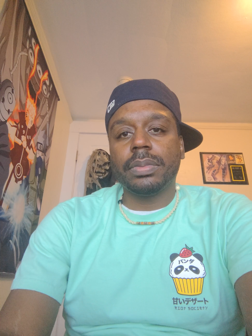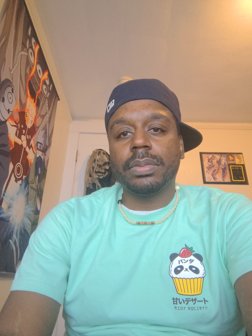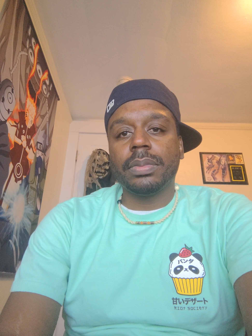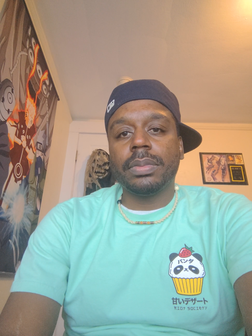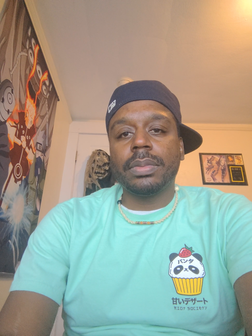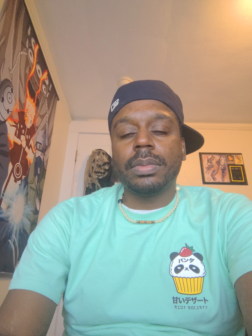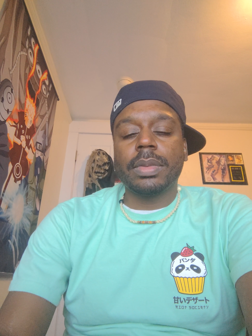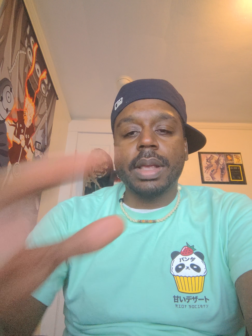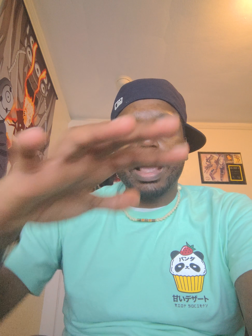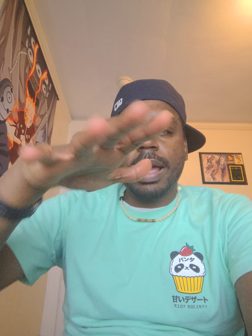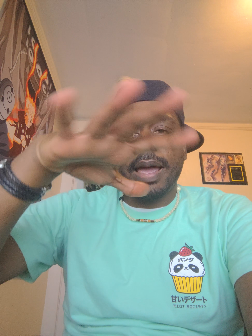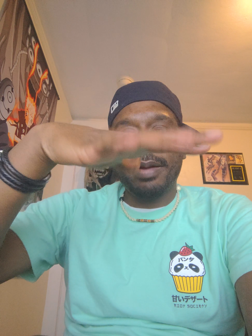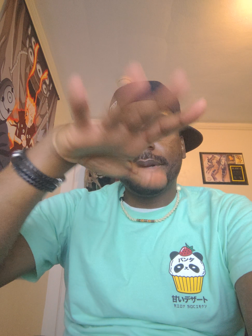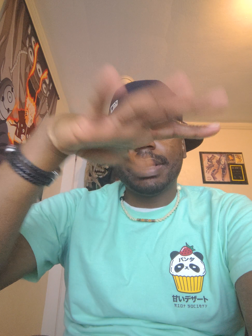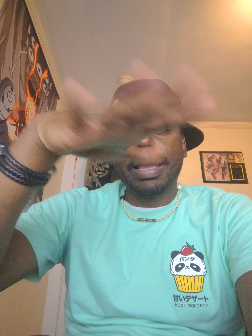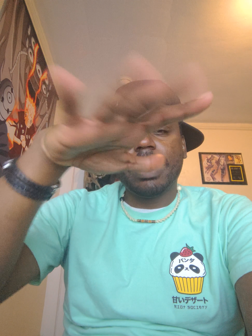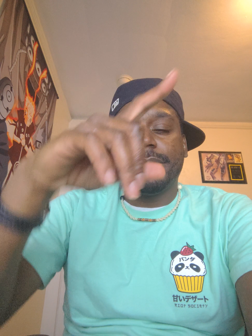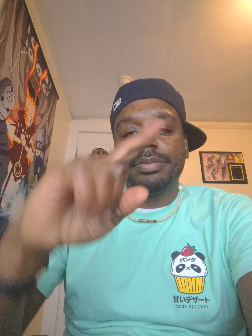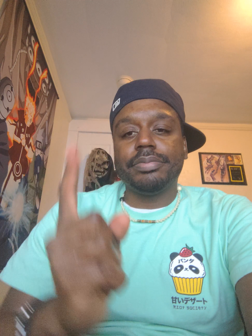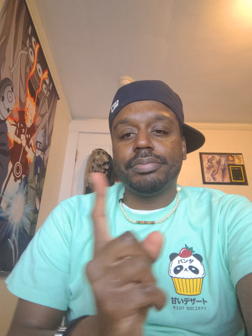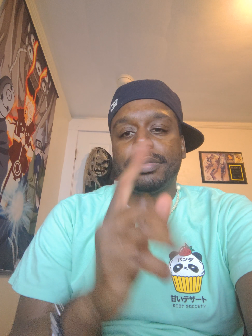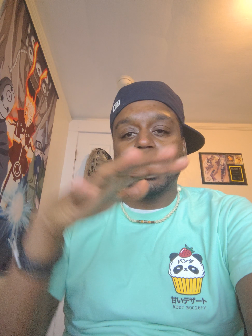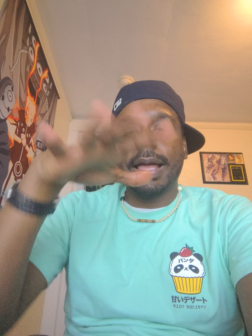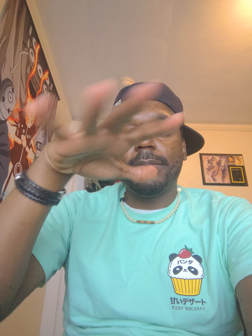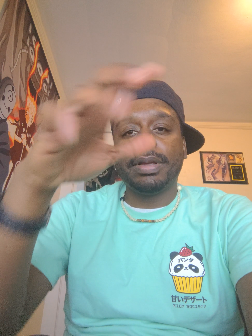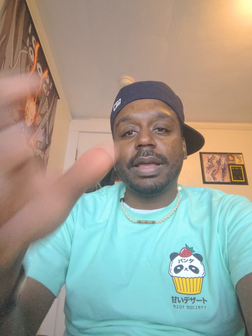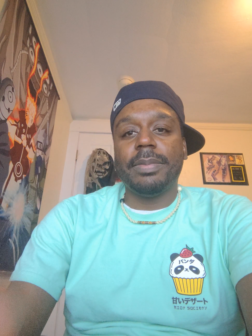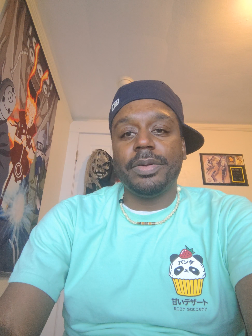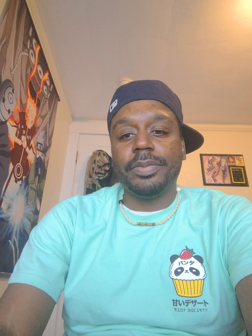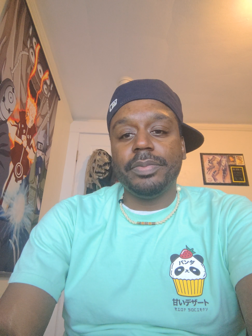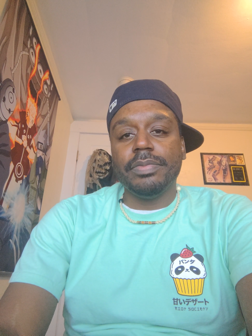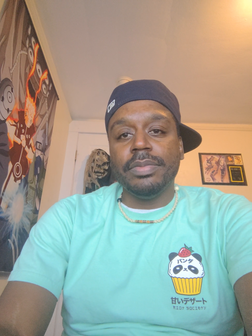helicopter